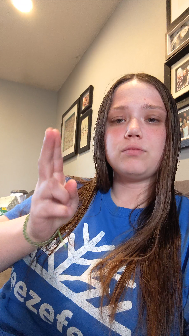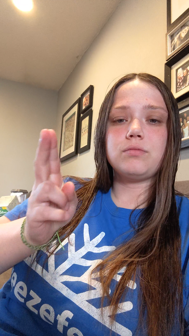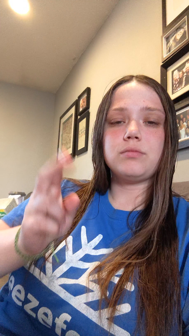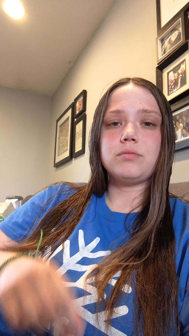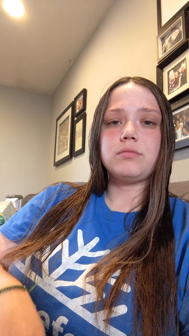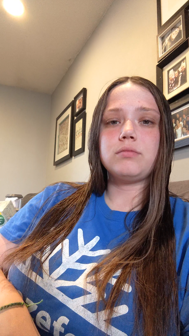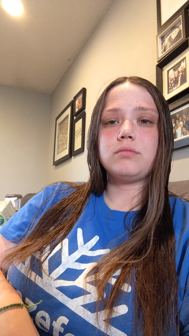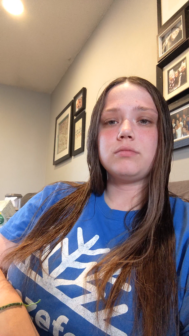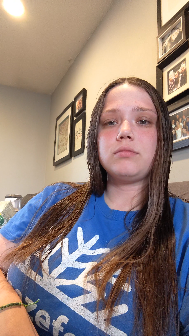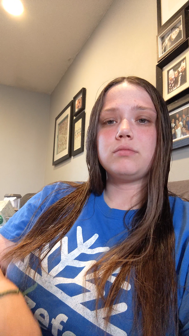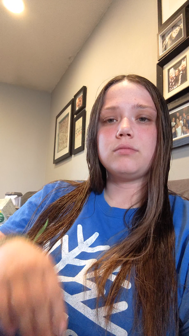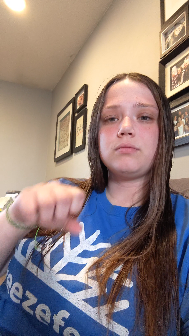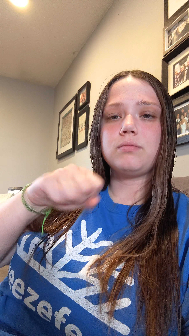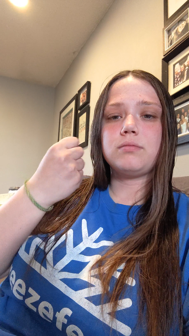break